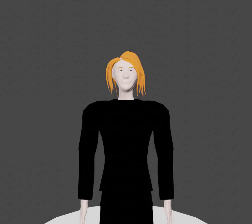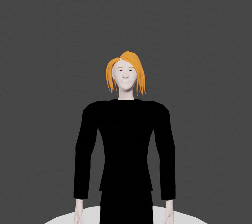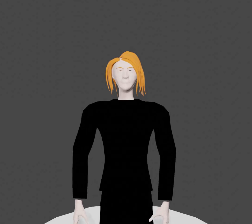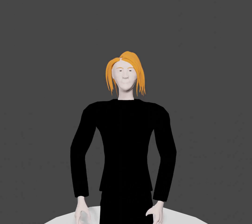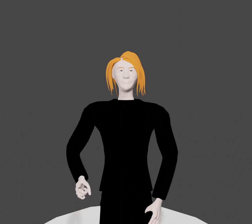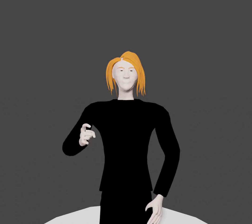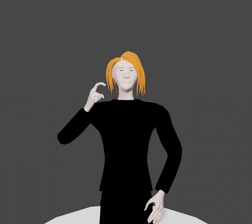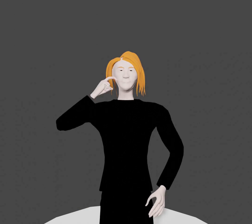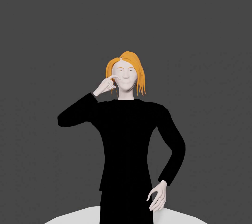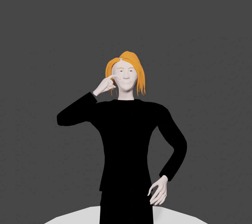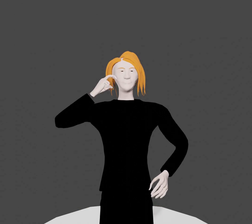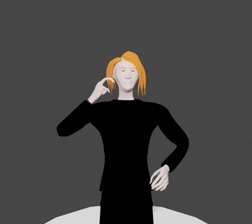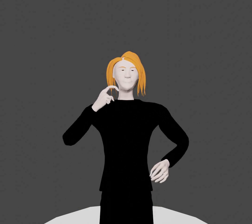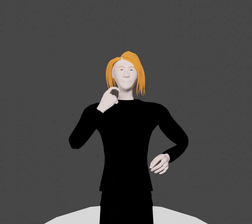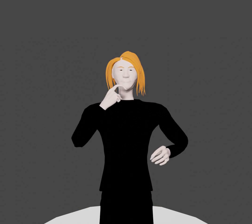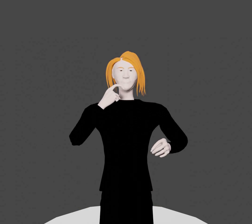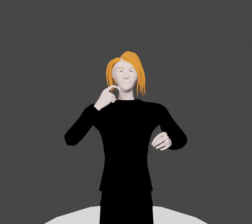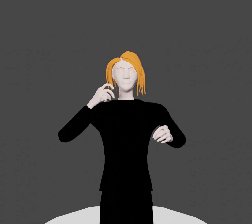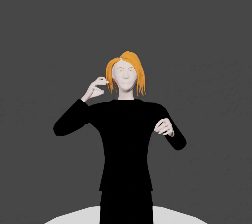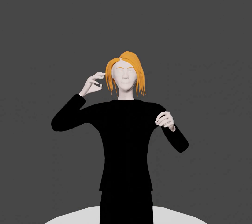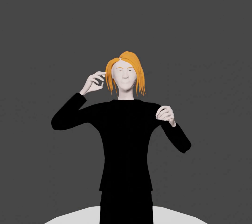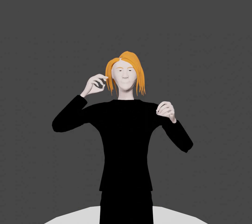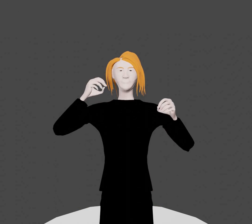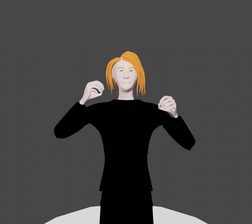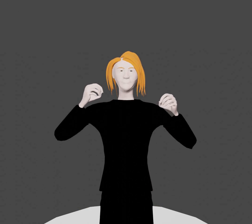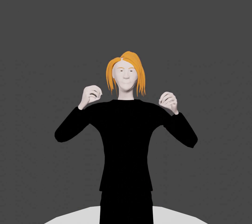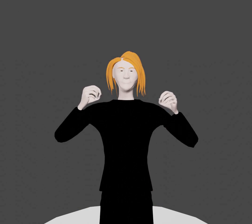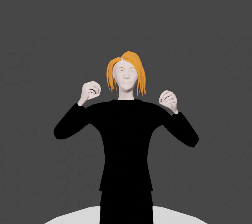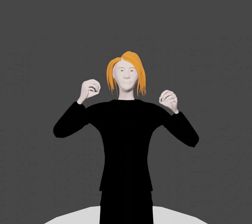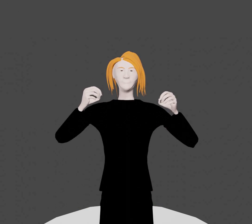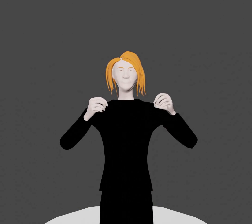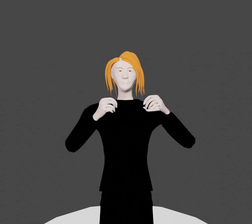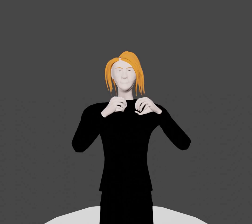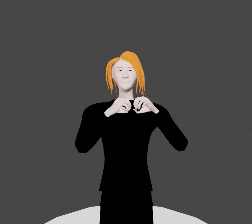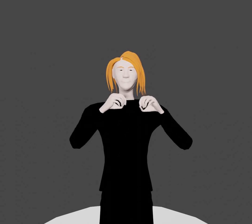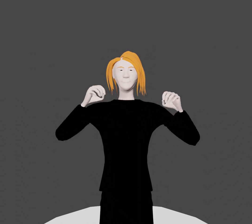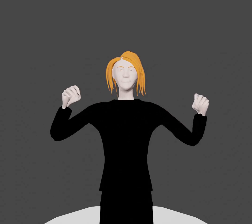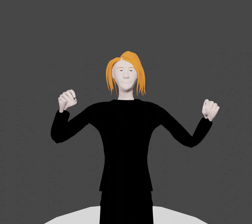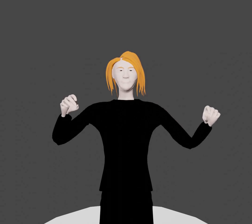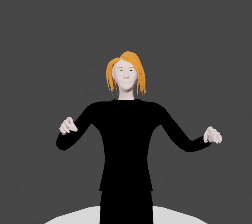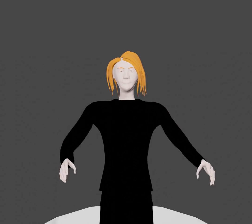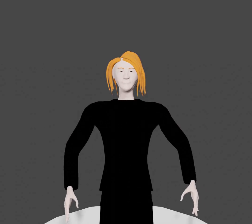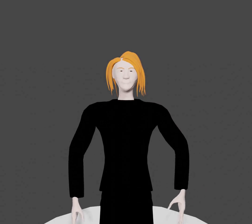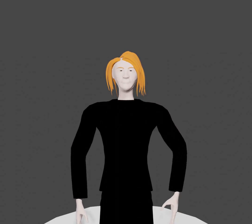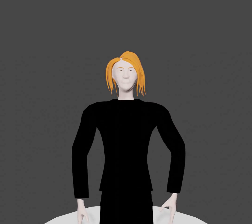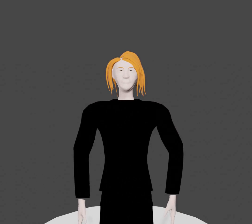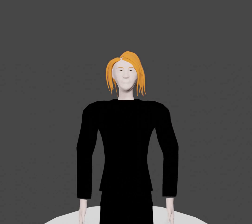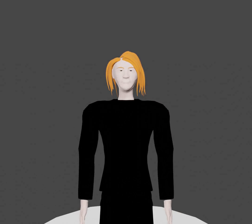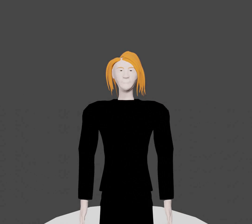Asexual